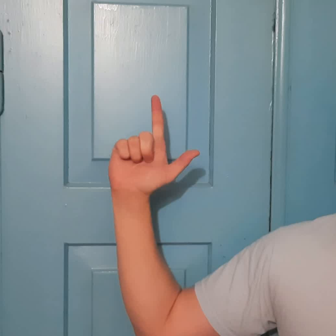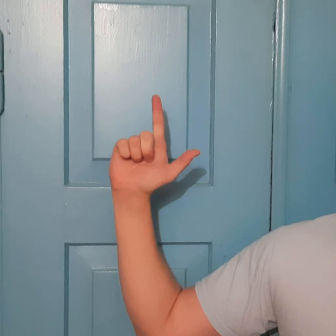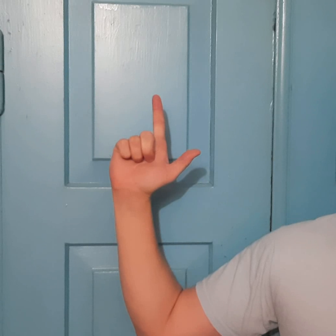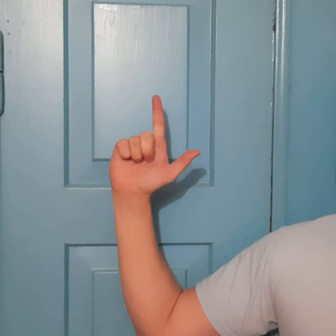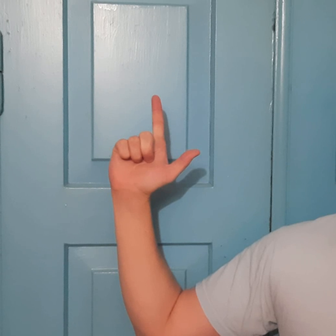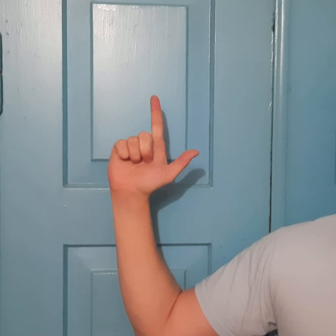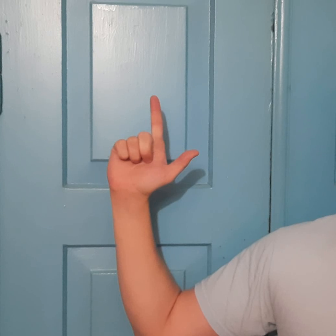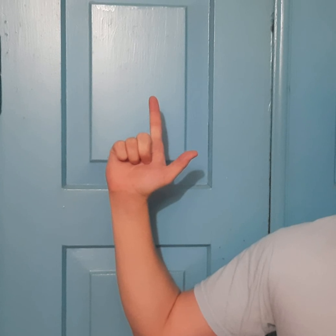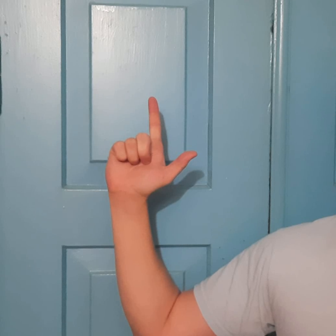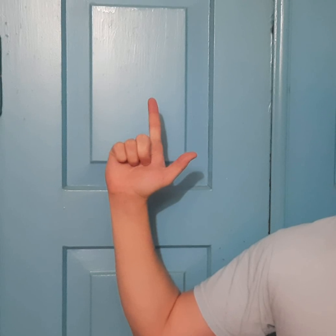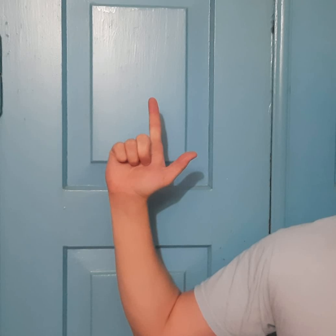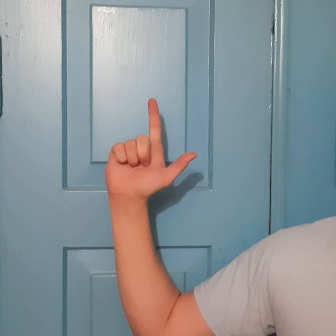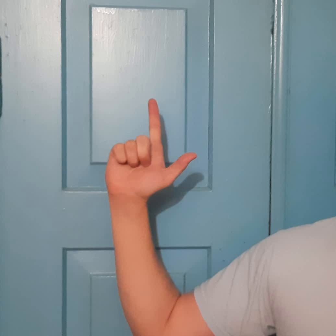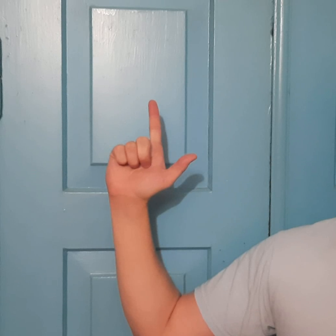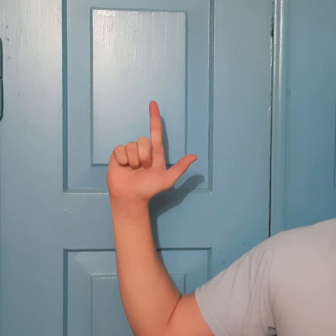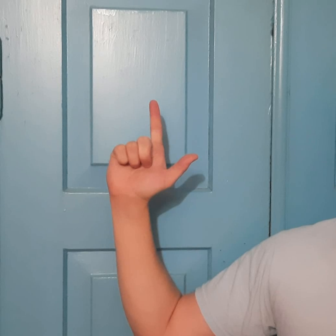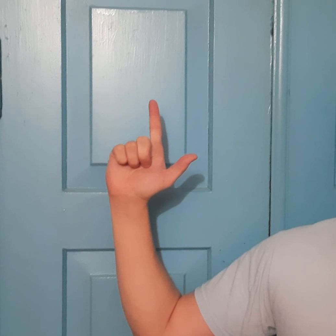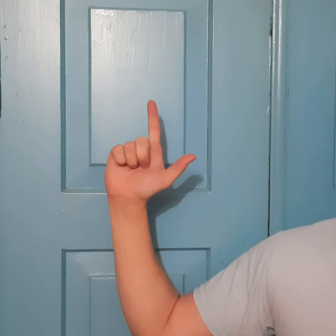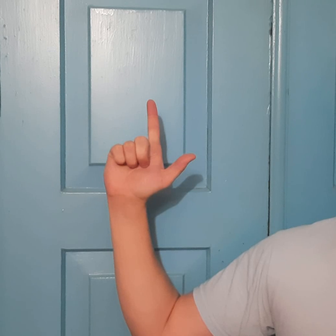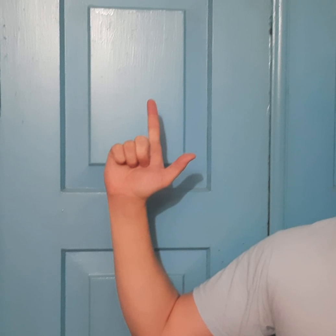Ь